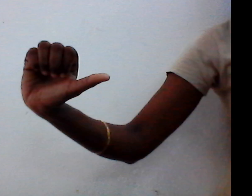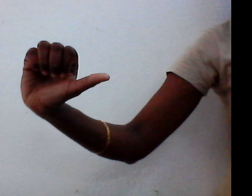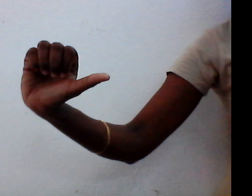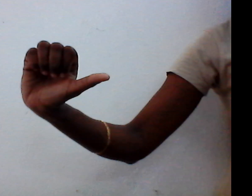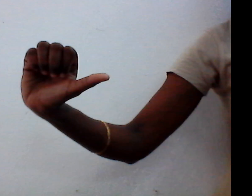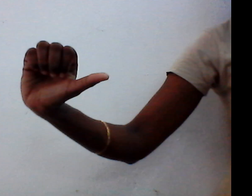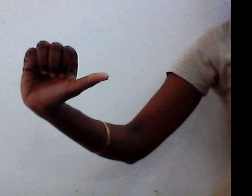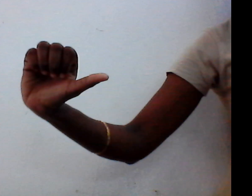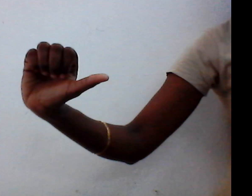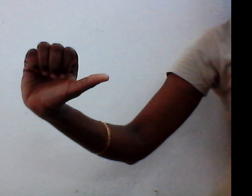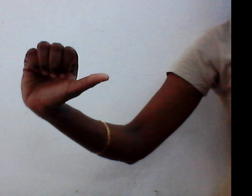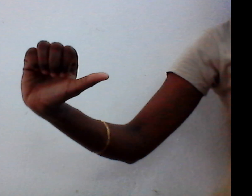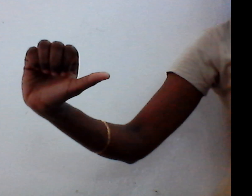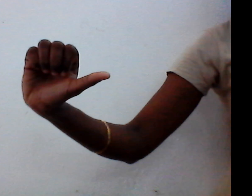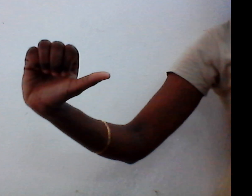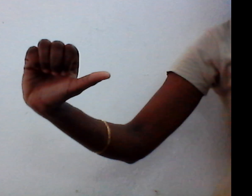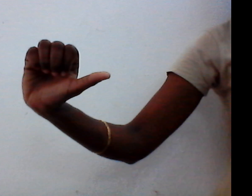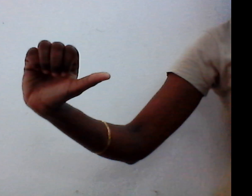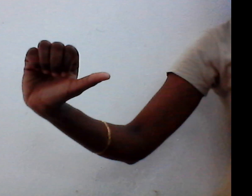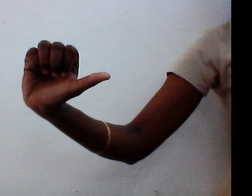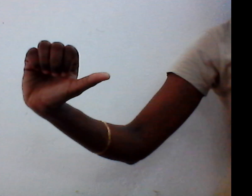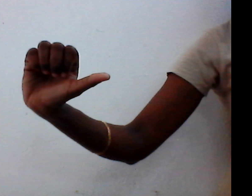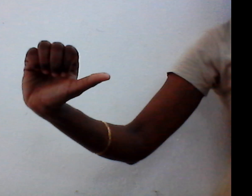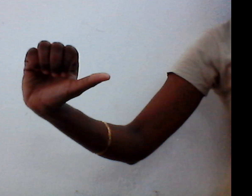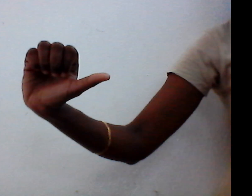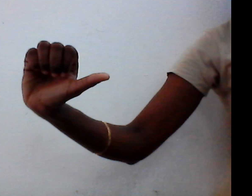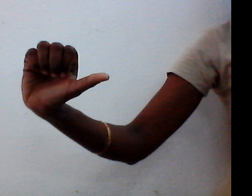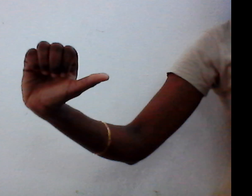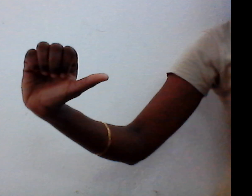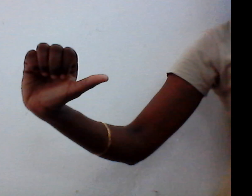എ